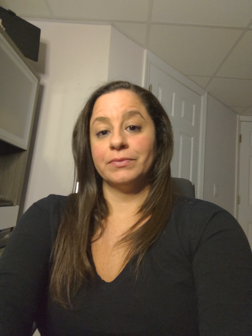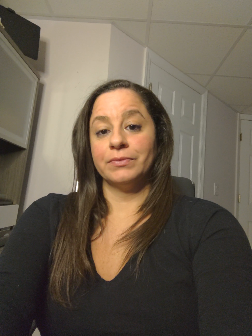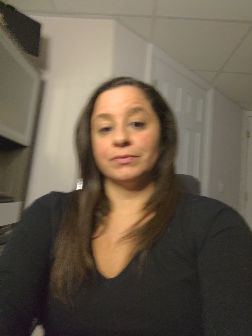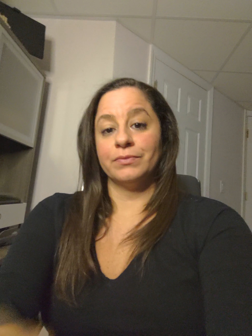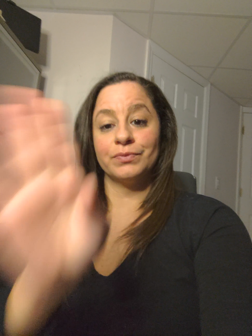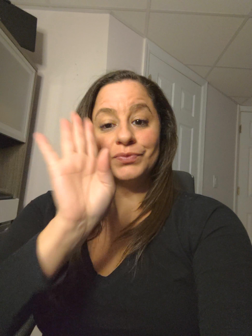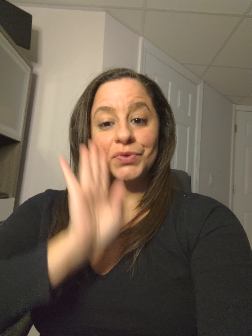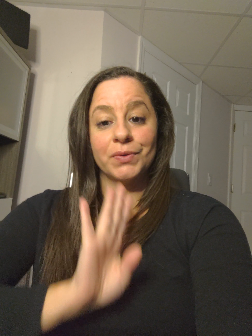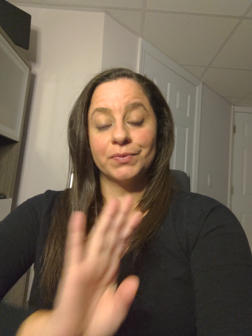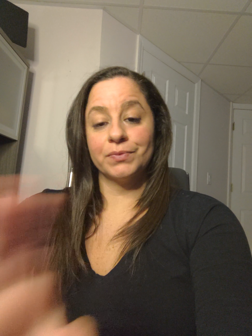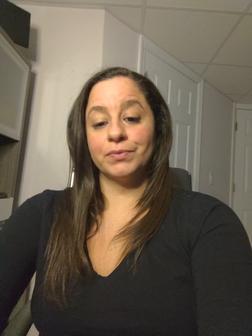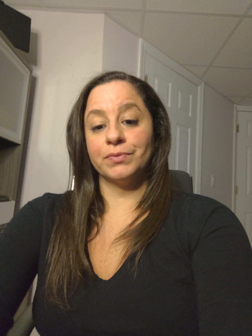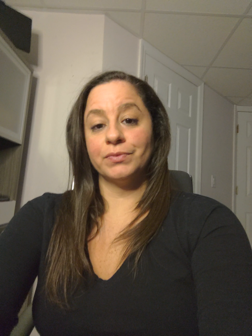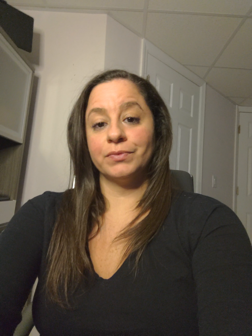brown